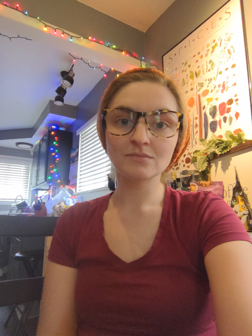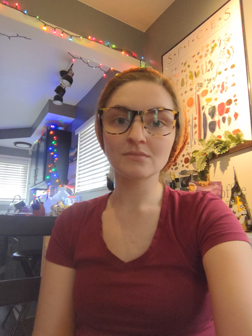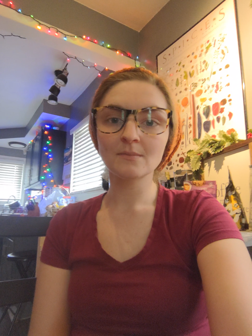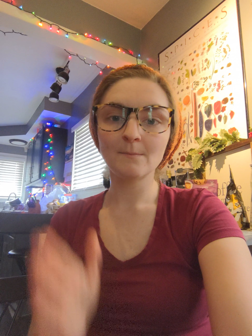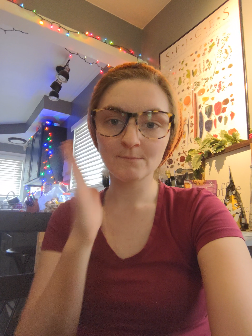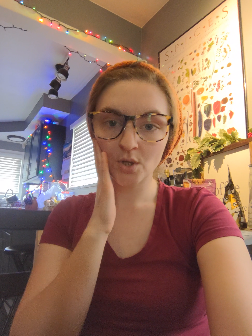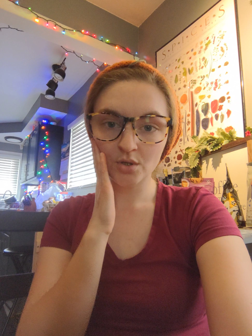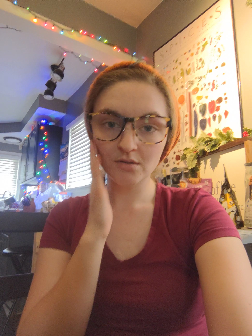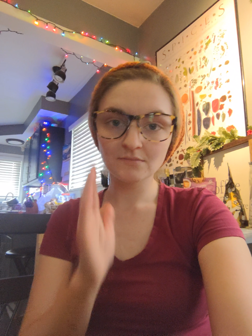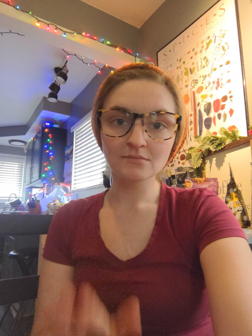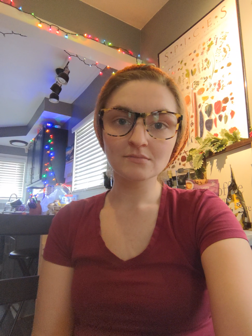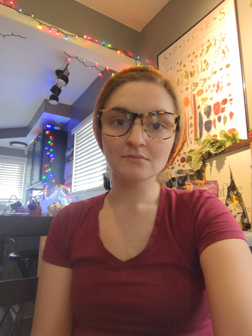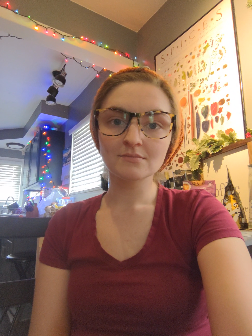bed